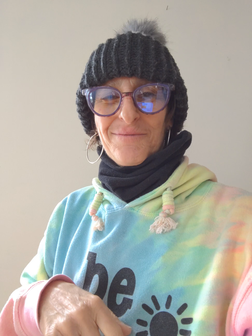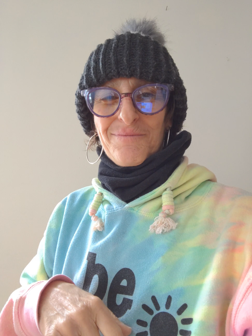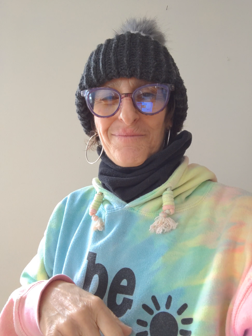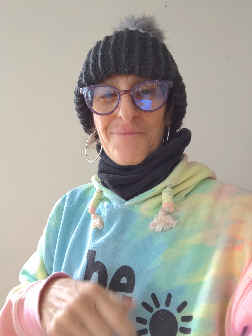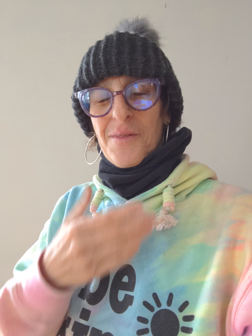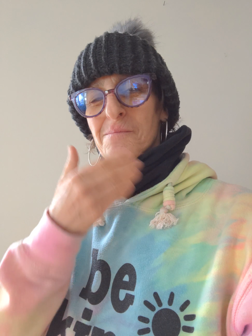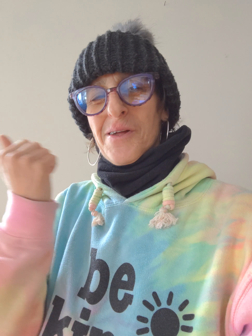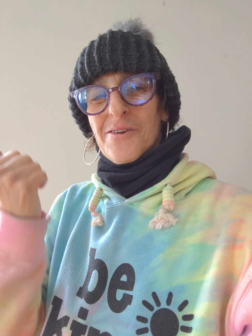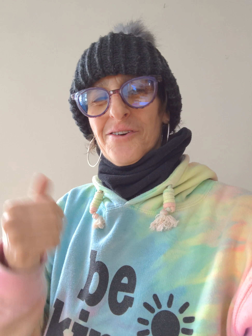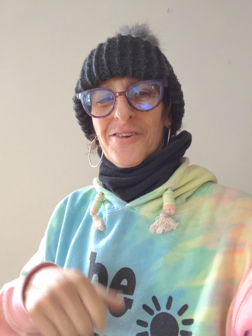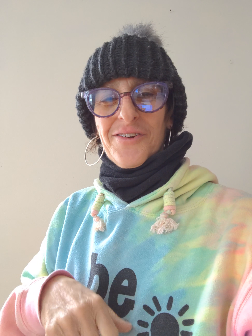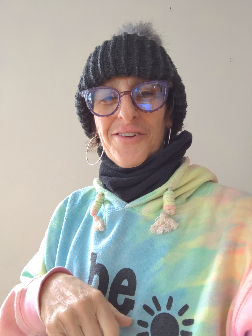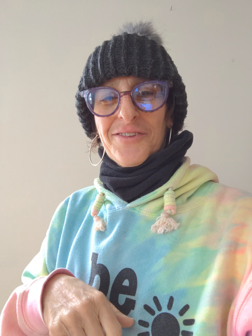better